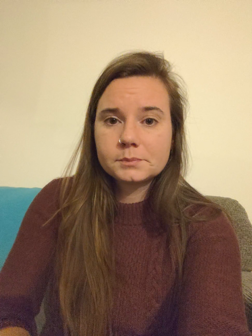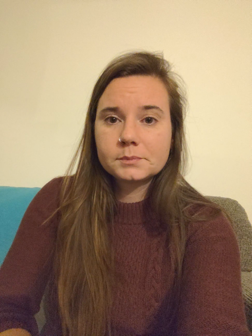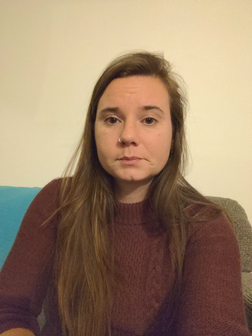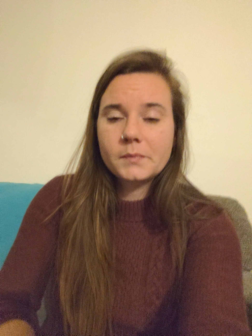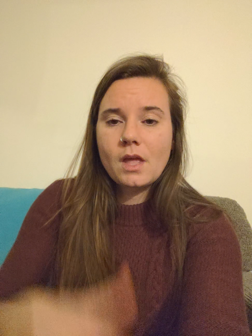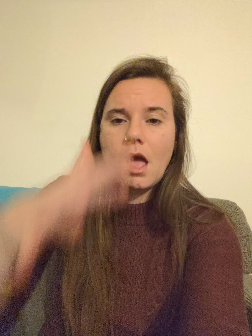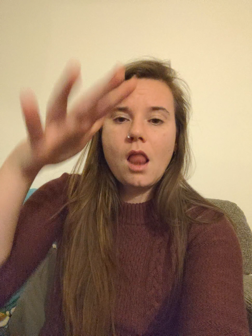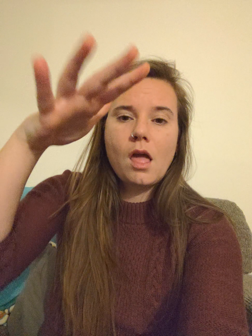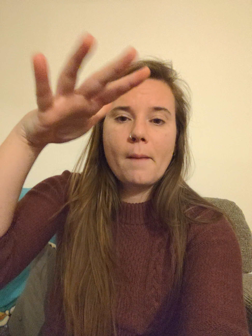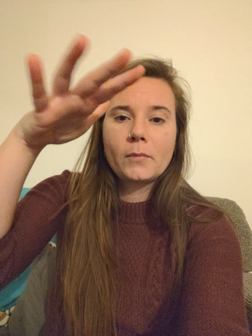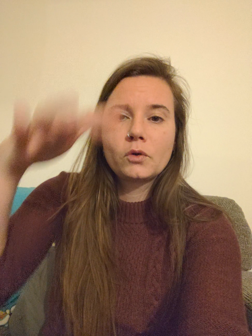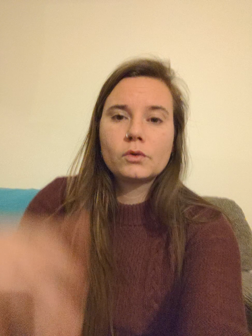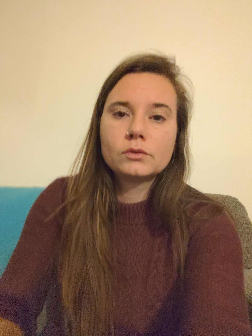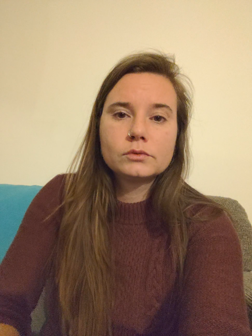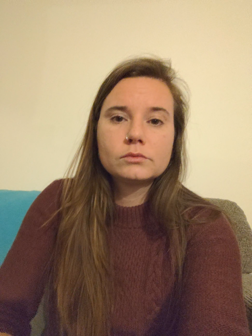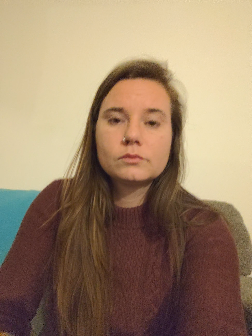helicopter